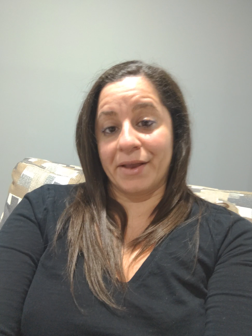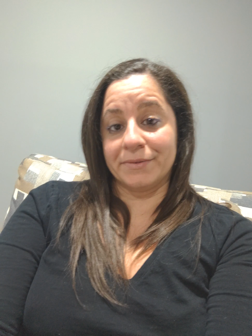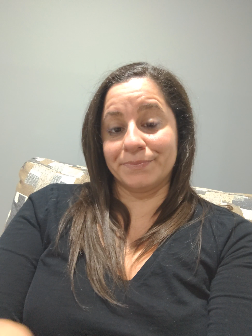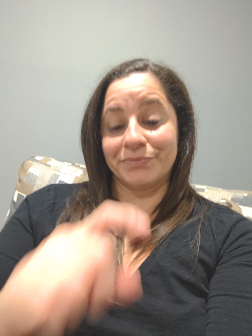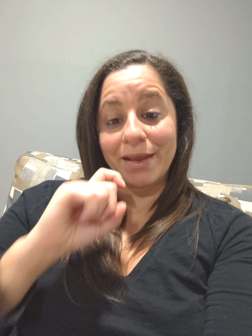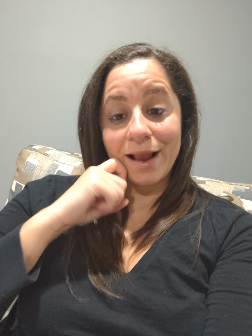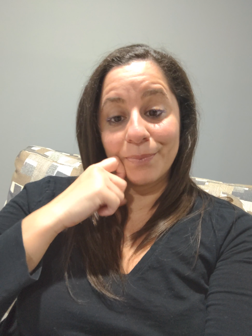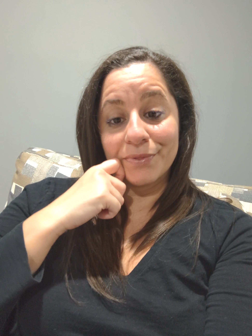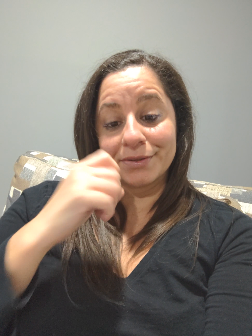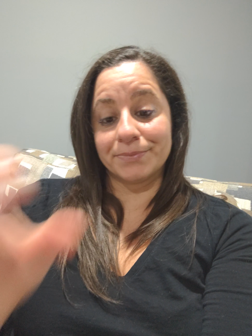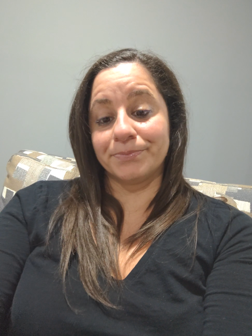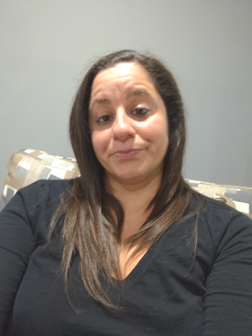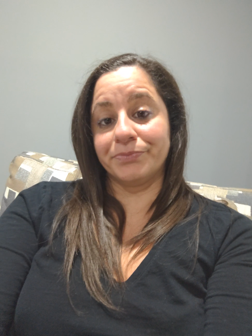apple